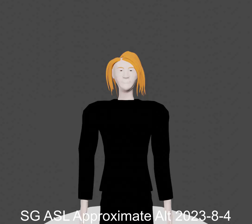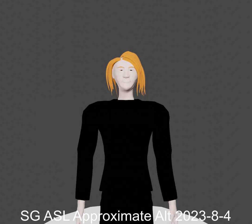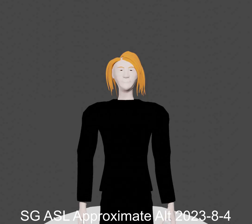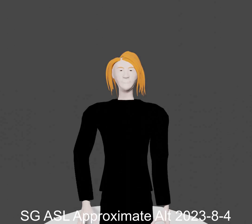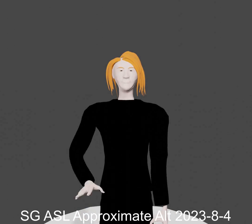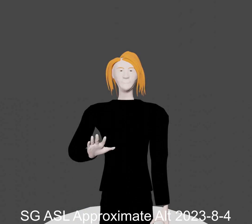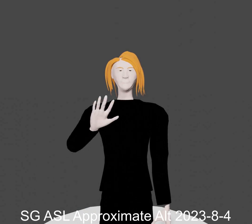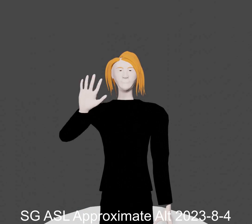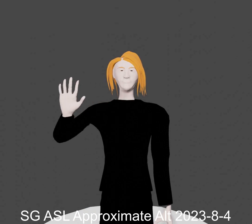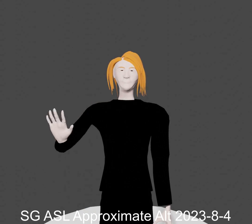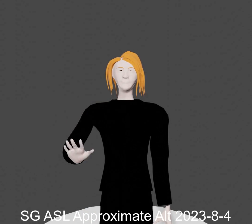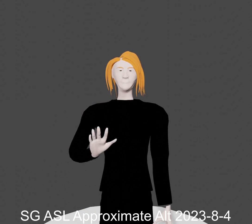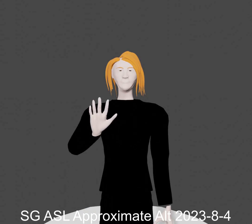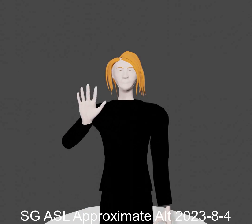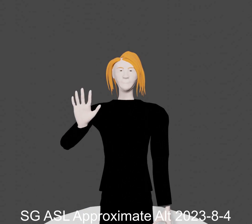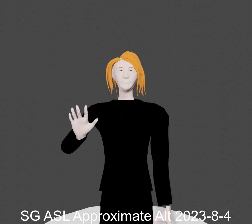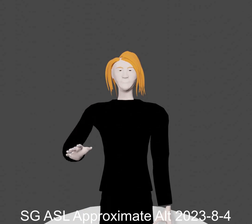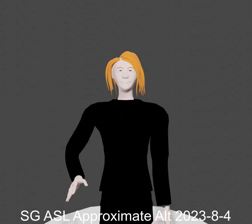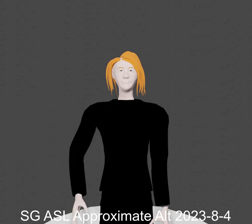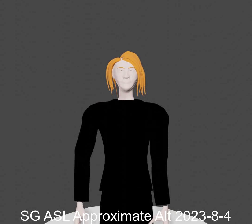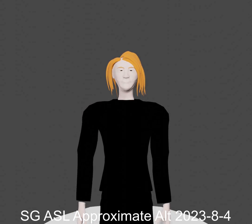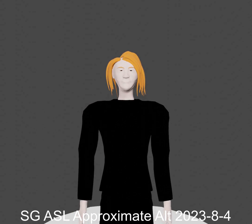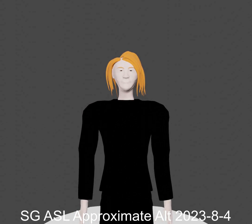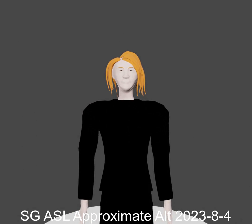Approximate